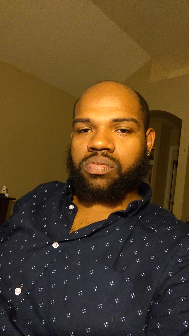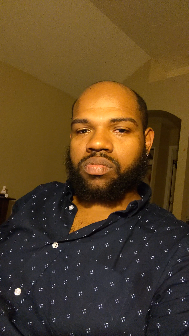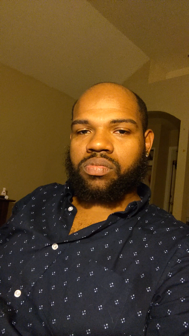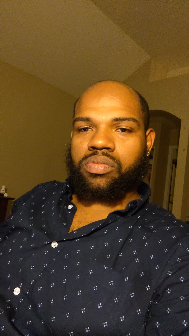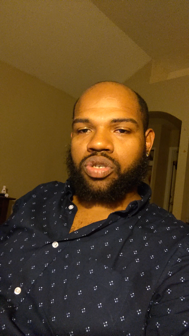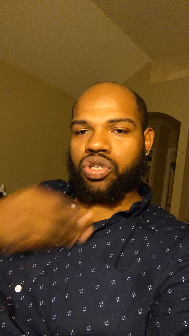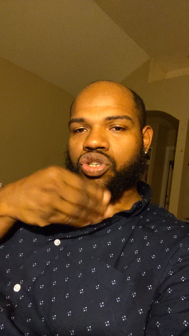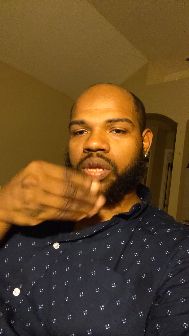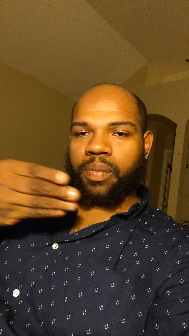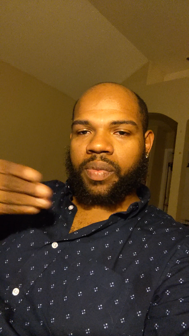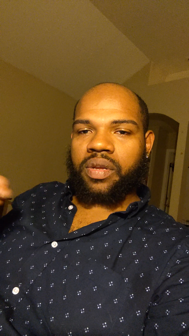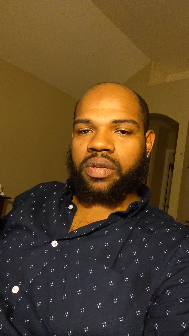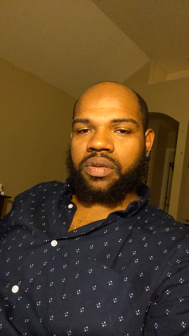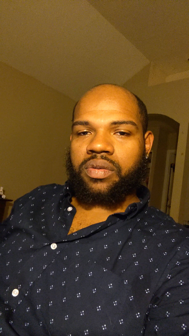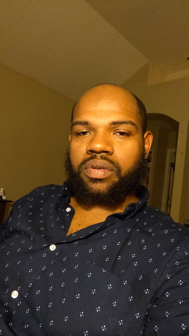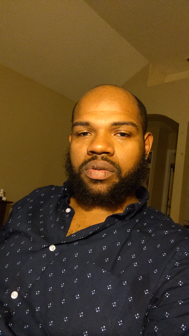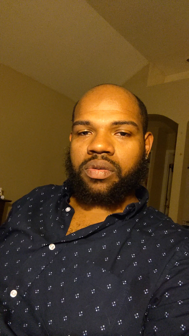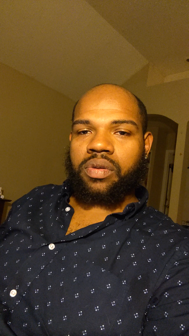shopping